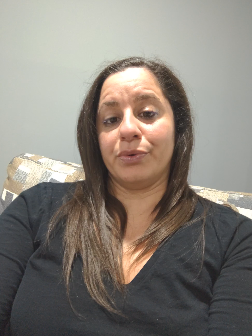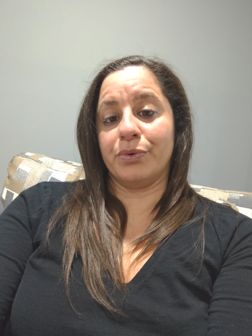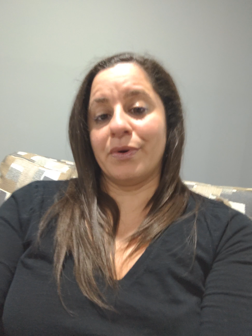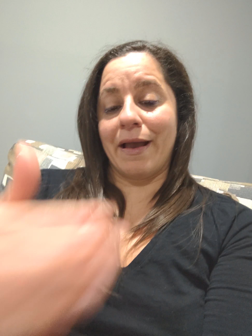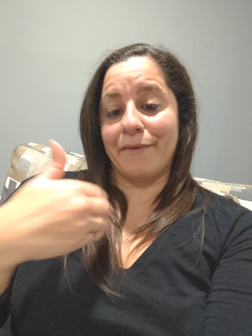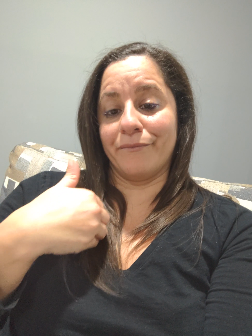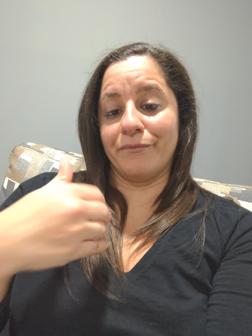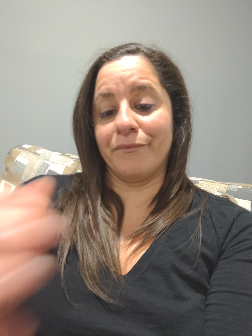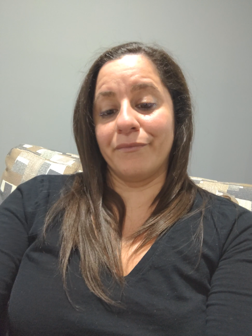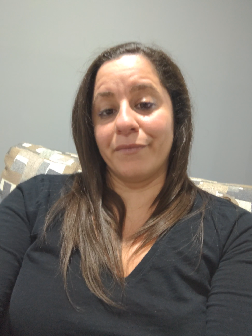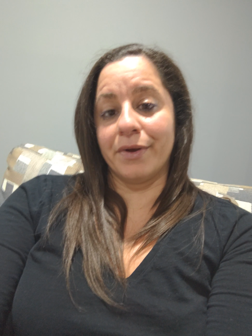have